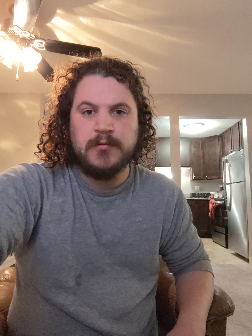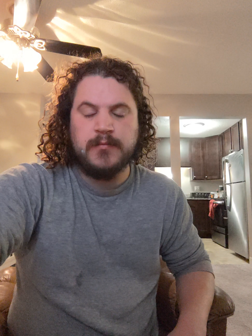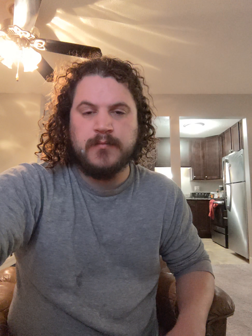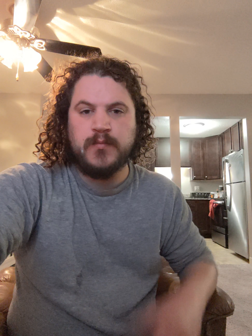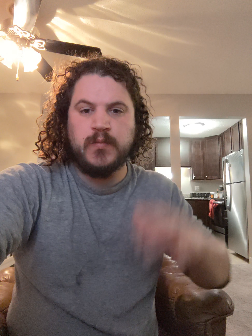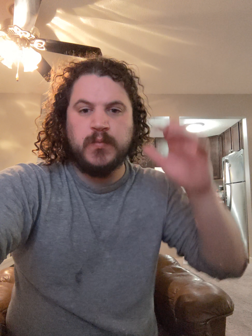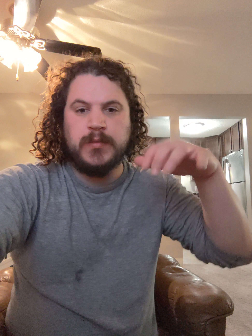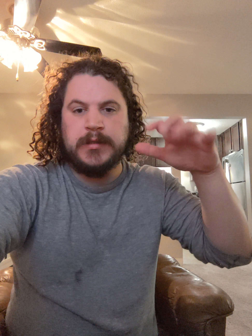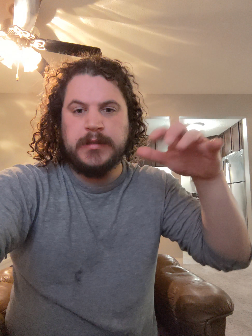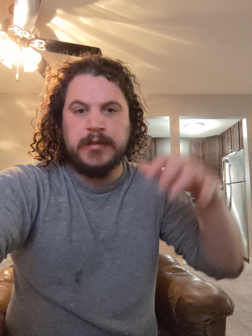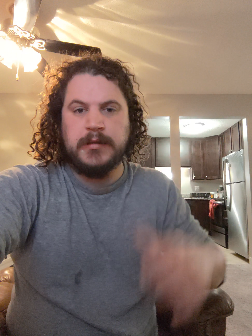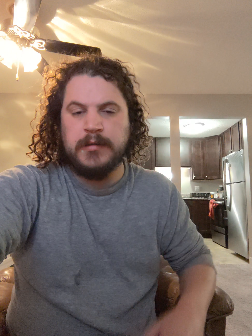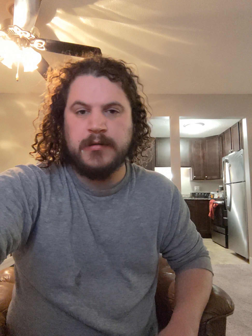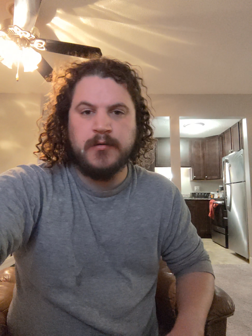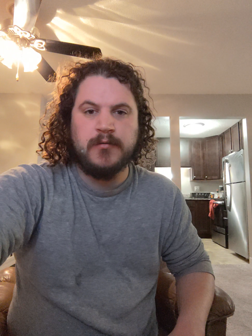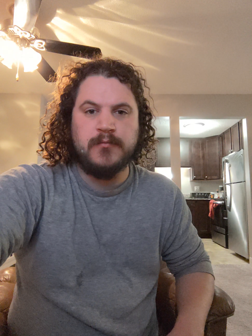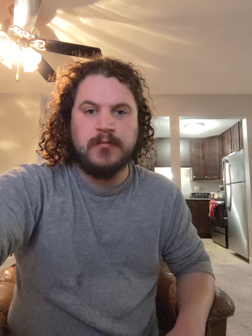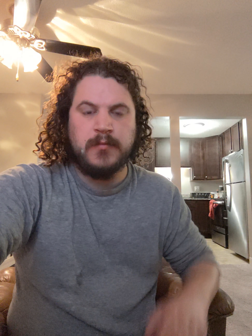rain